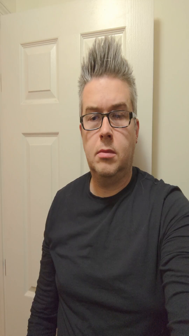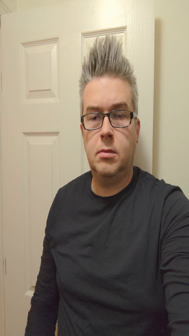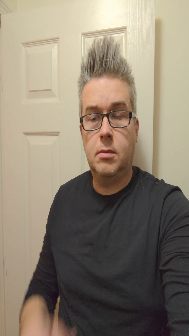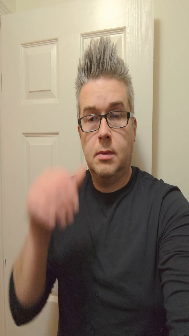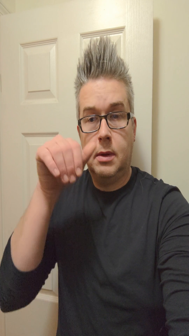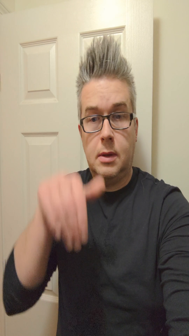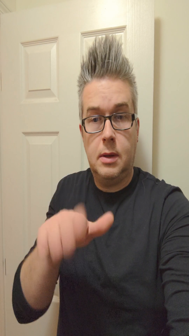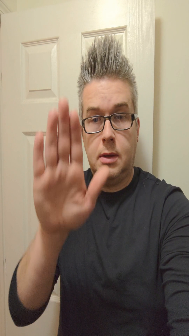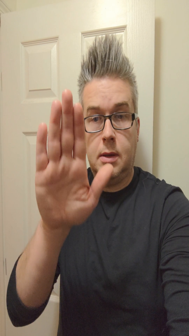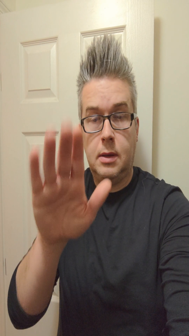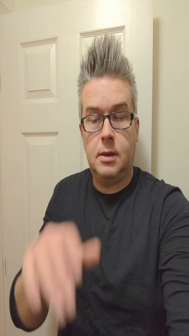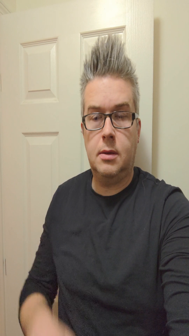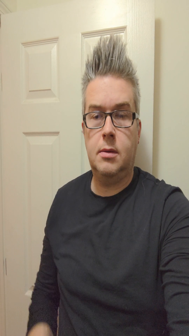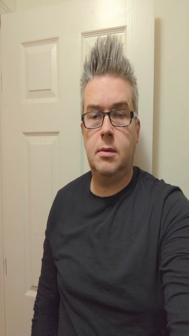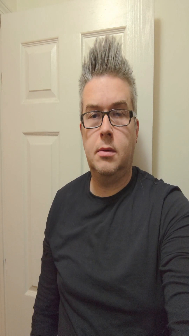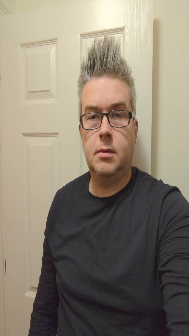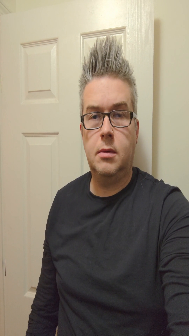into